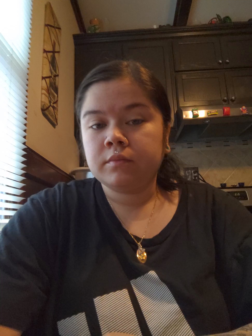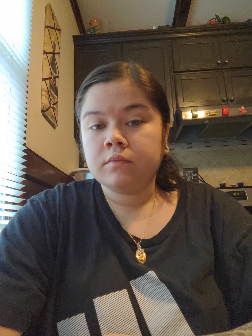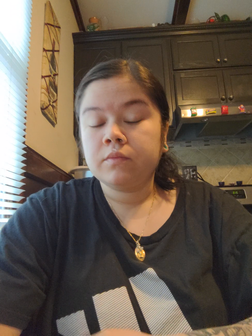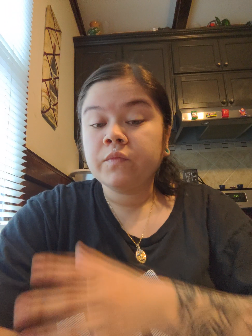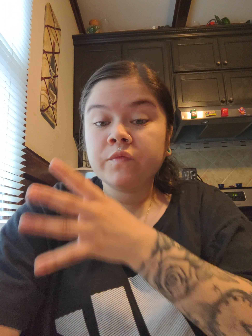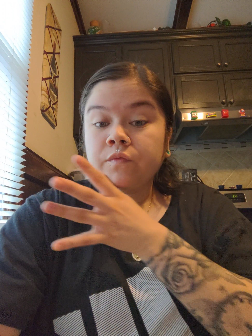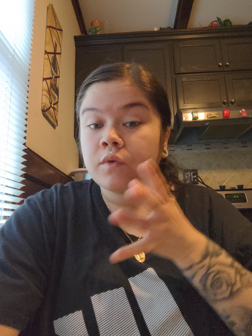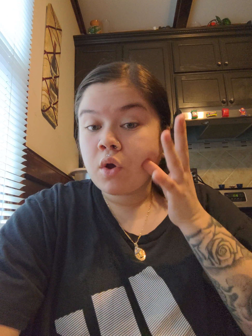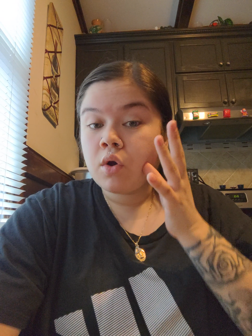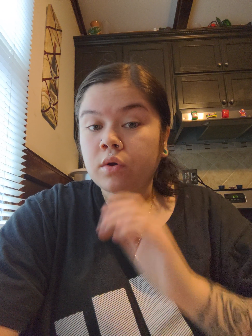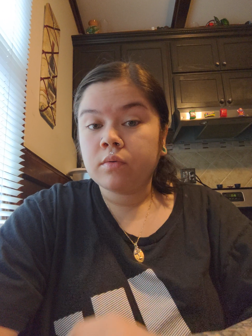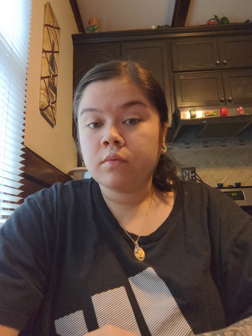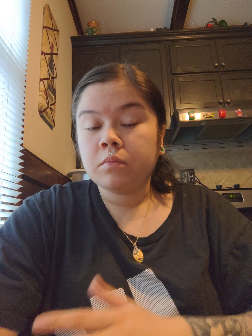farm